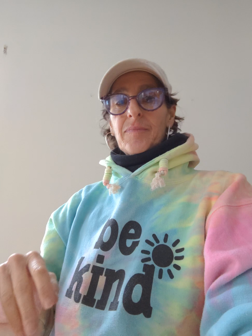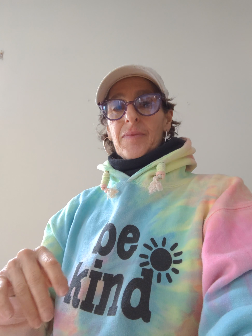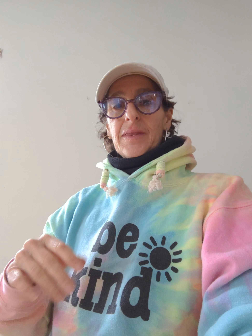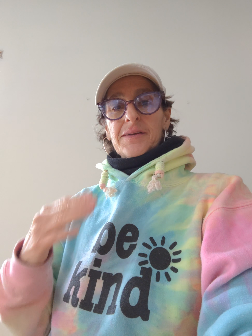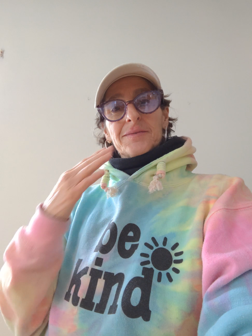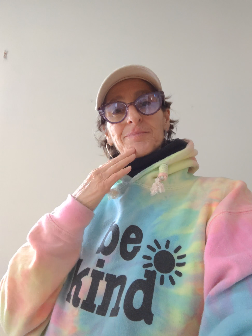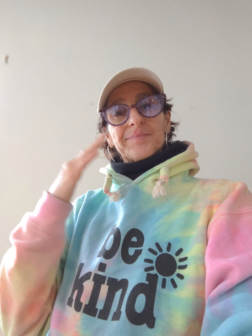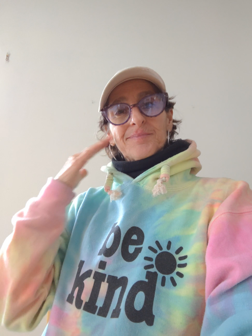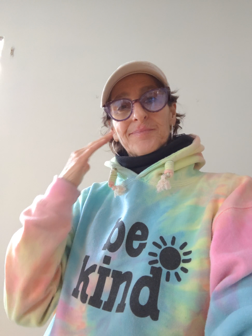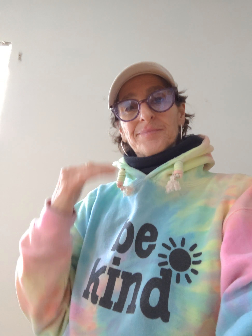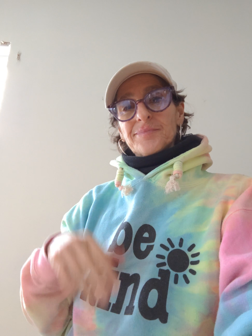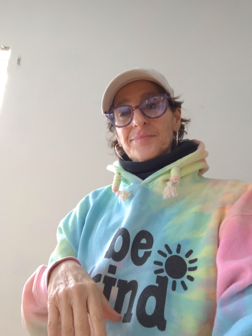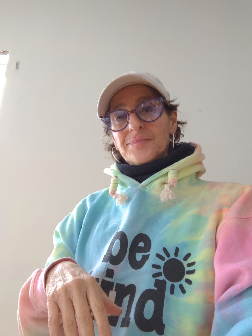kiss